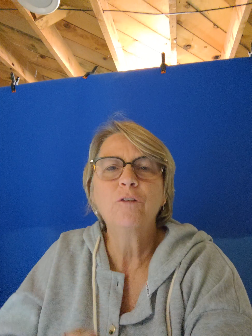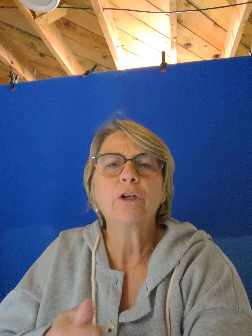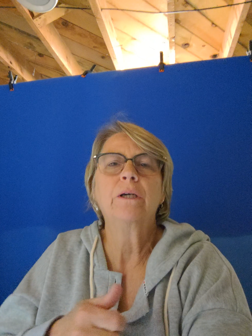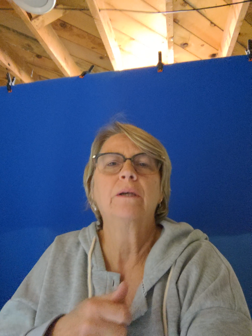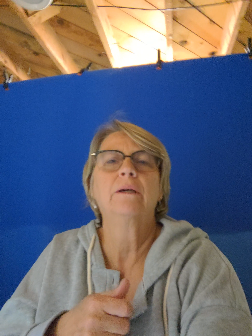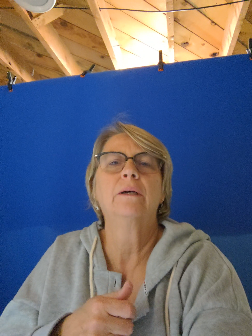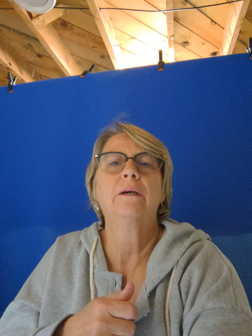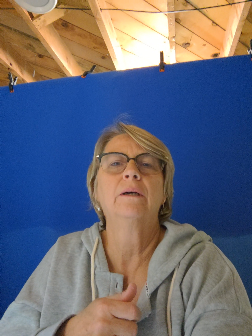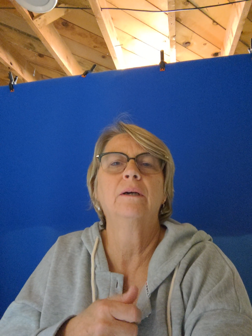every